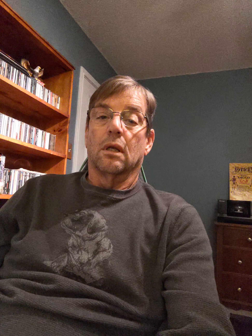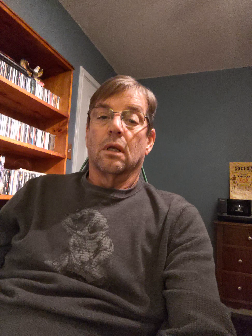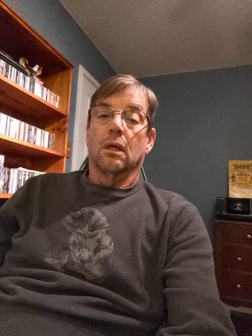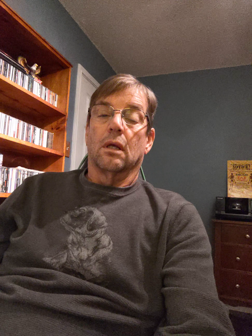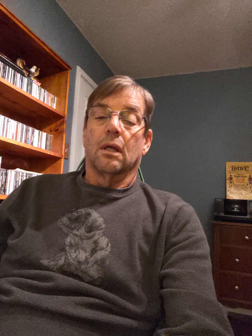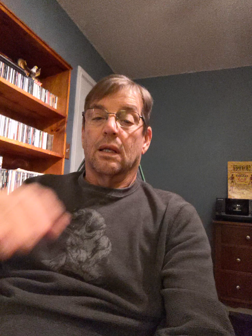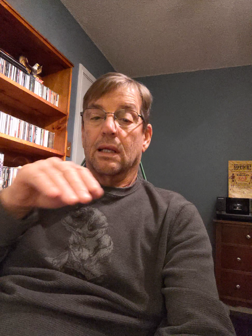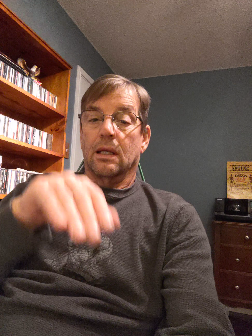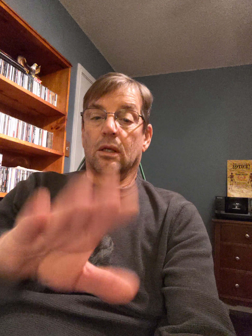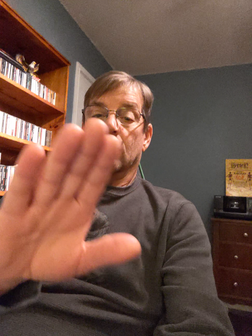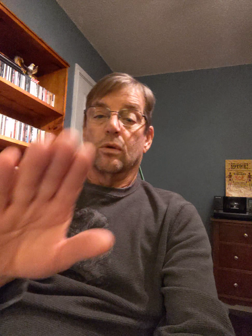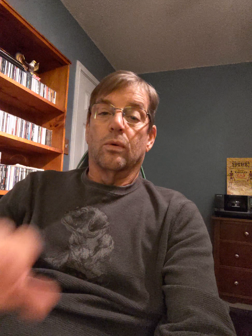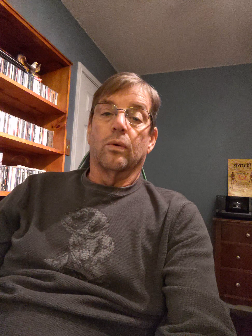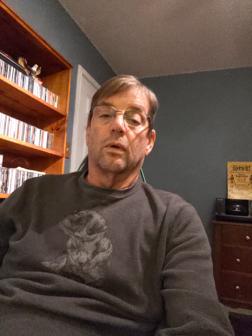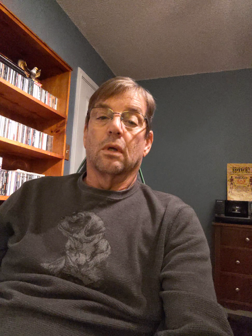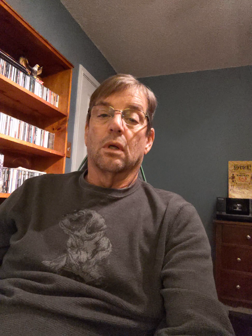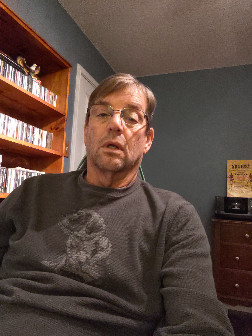into